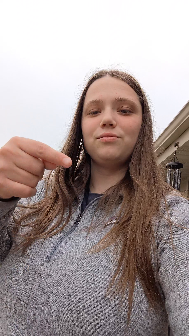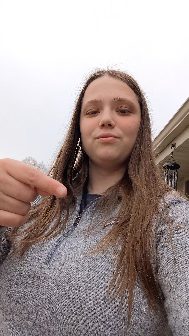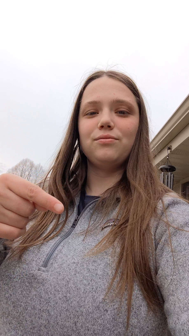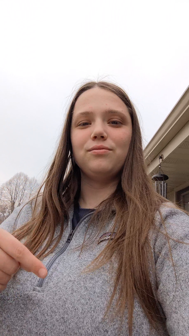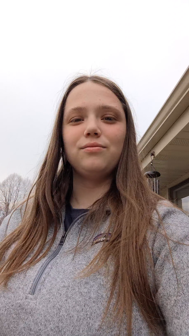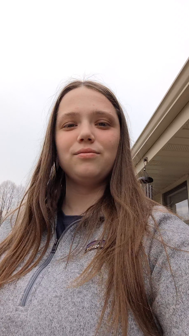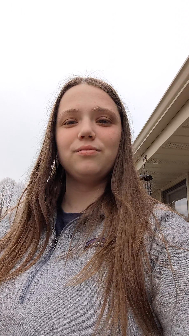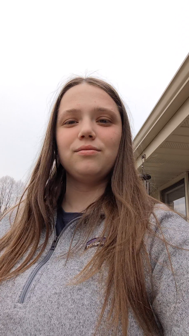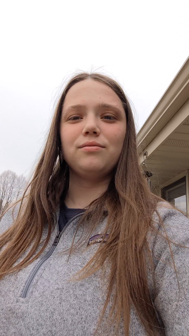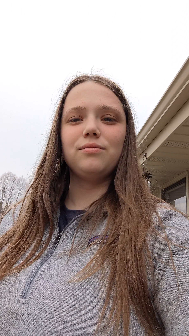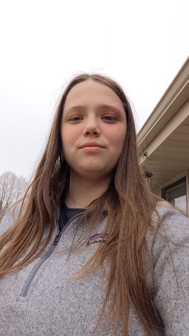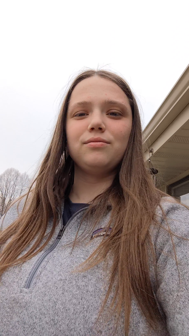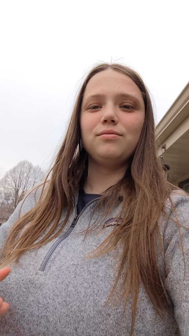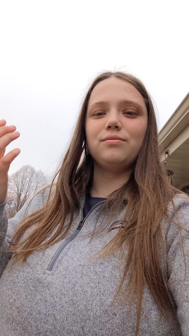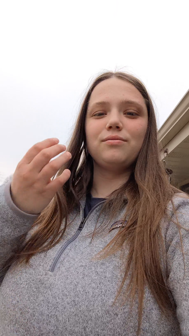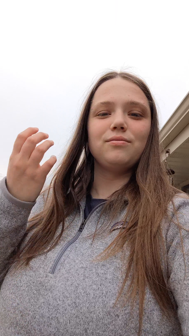shake